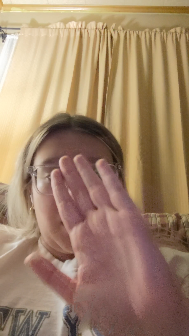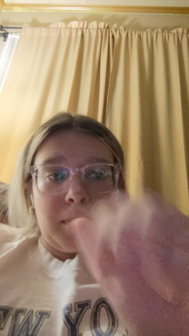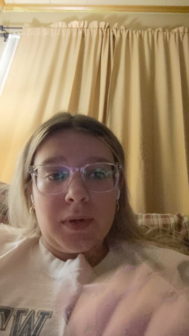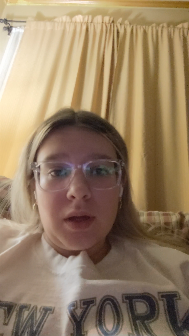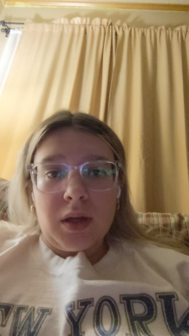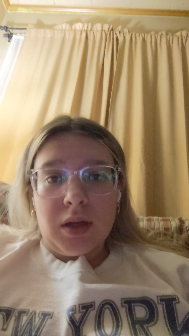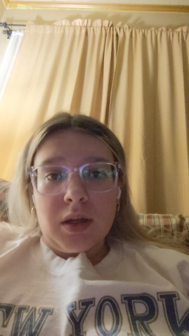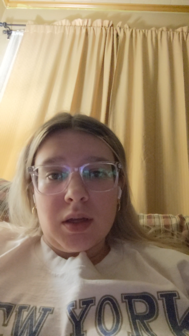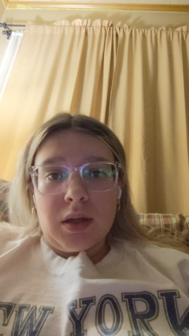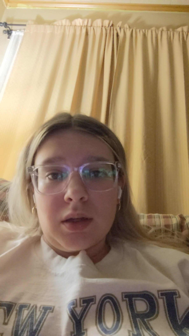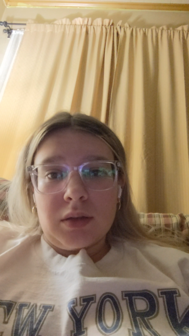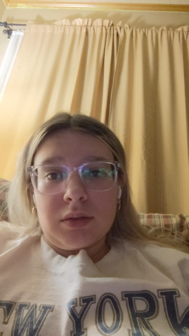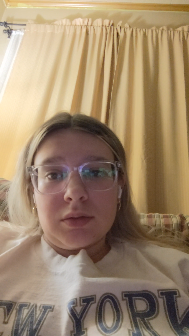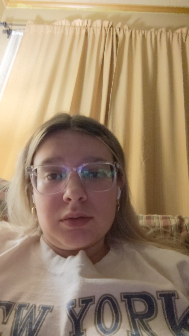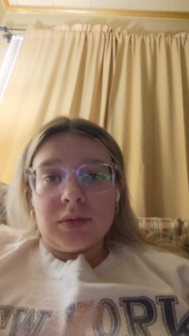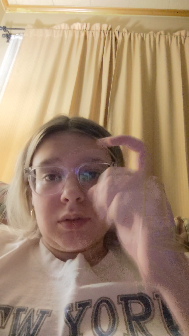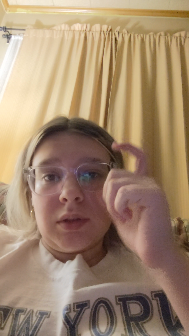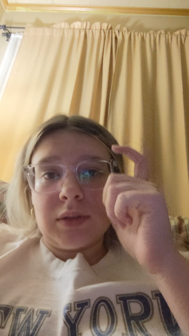glasses